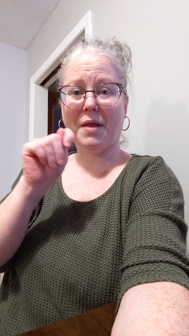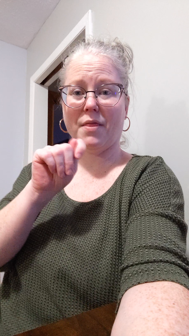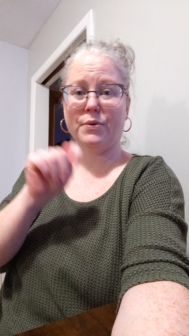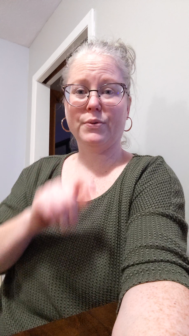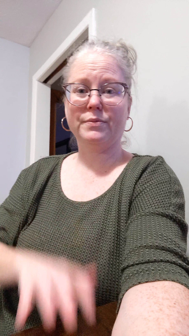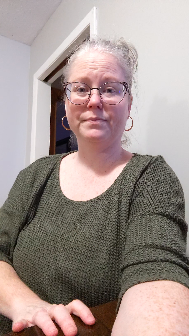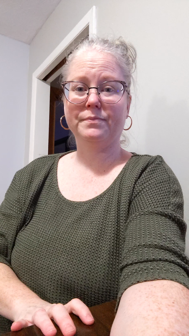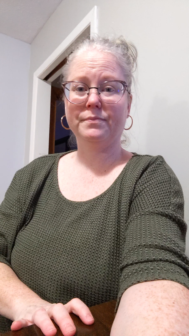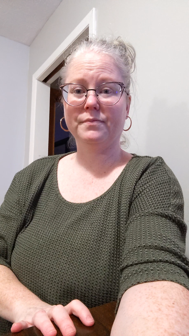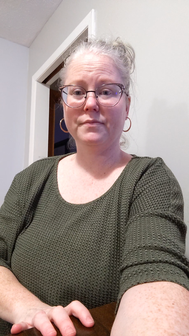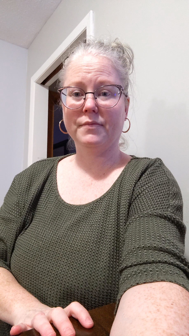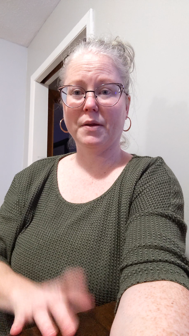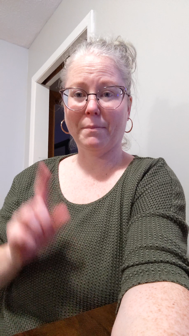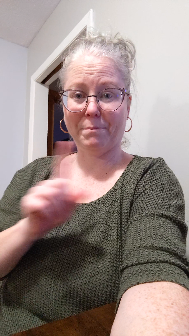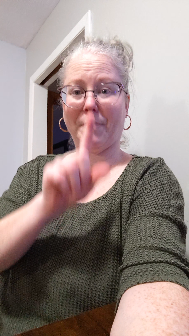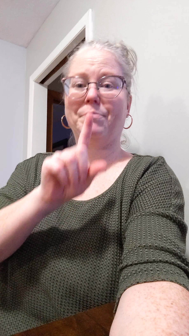bump